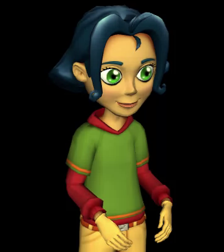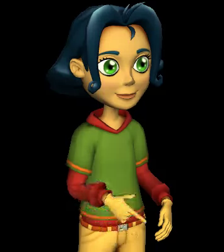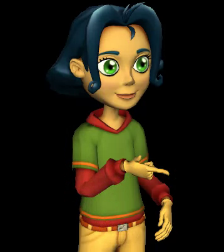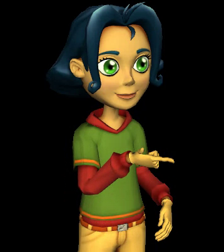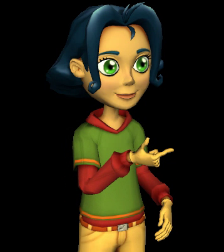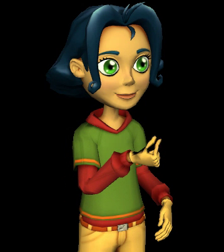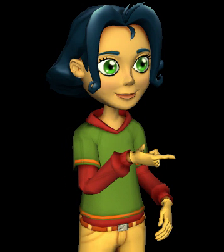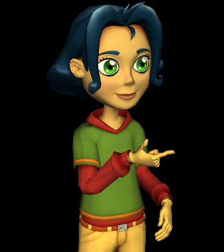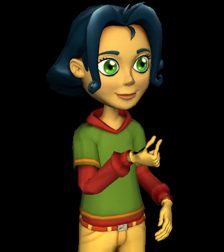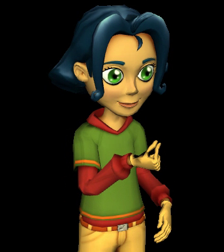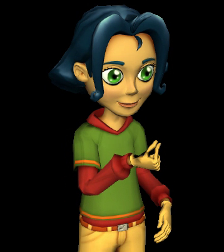زوج